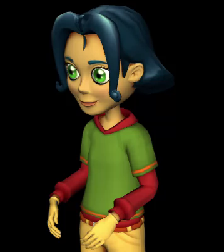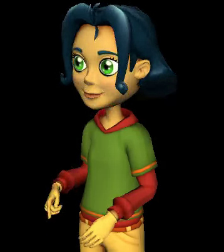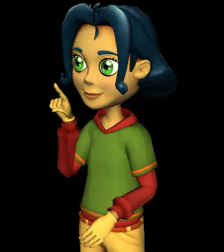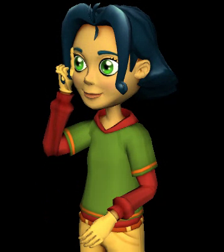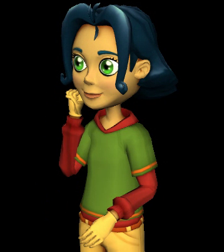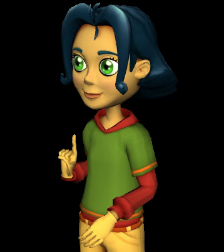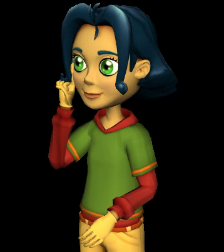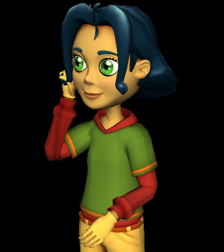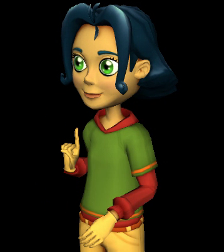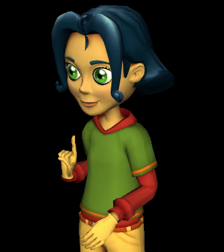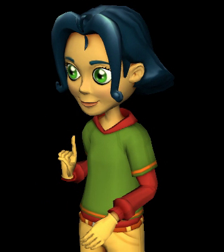بنت